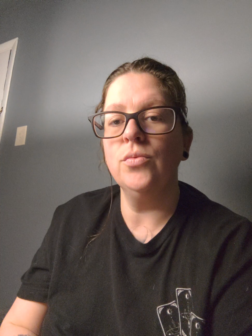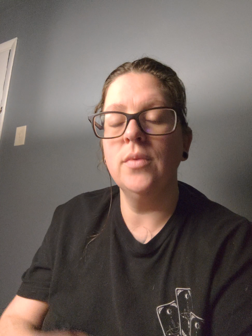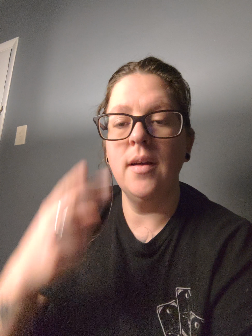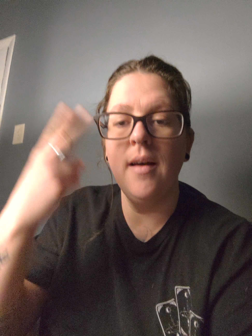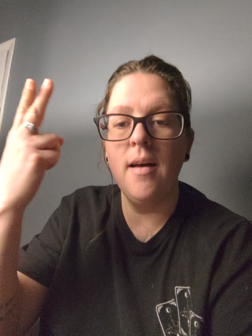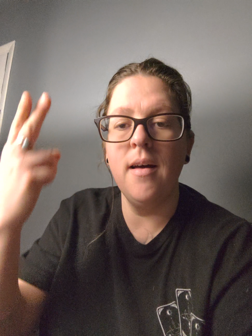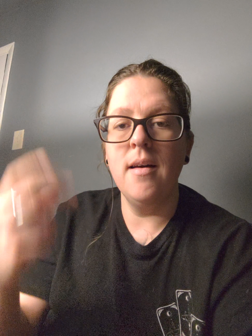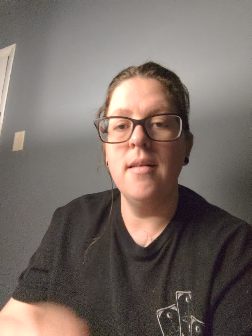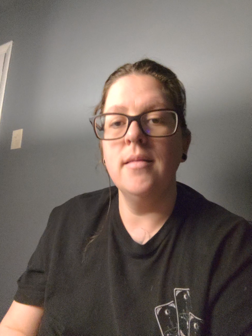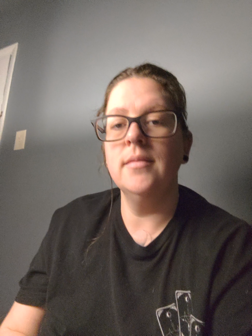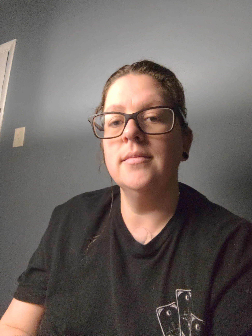high